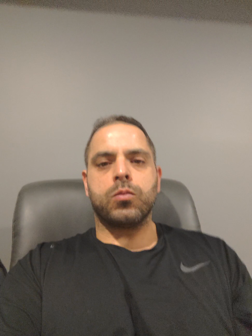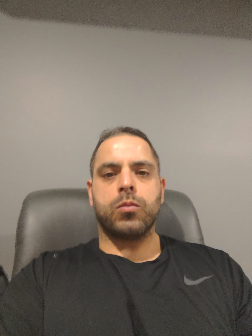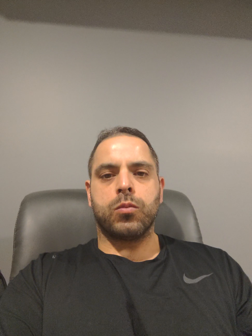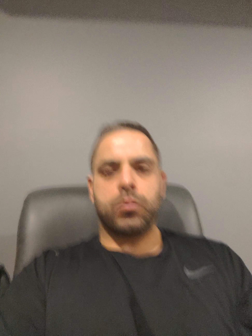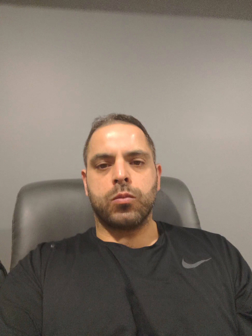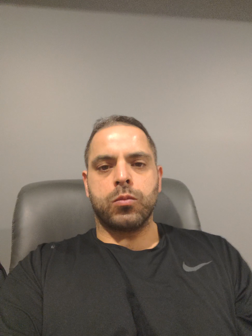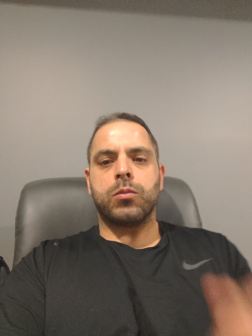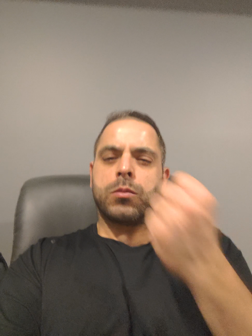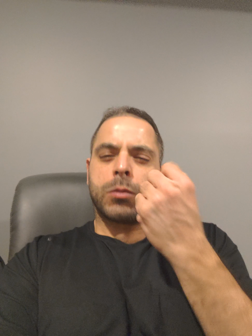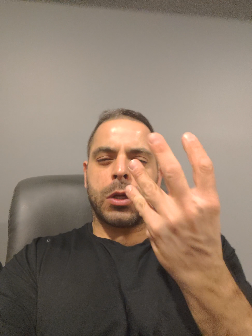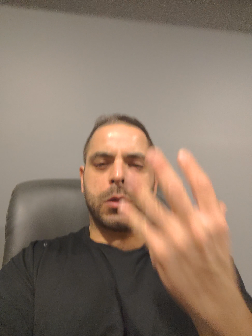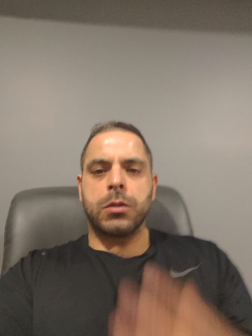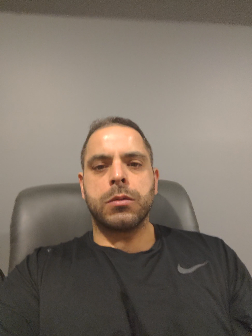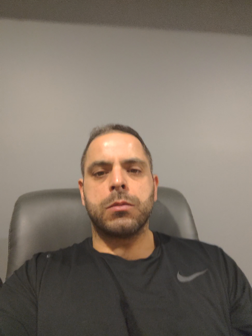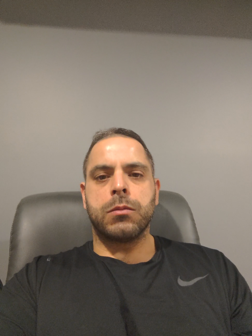many